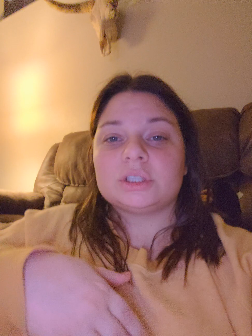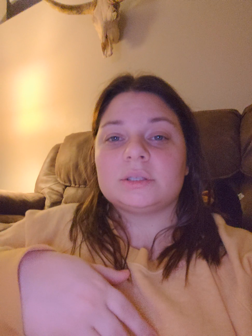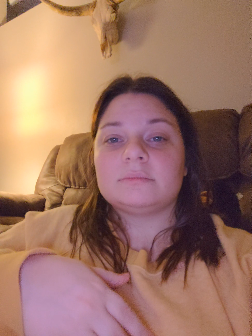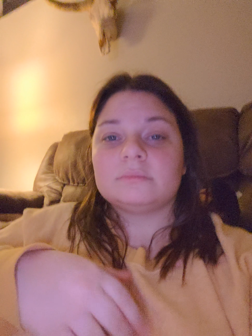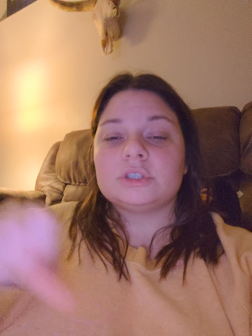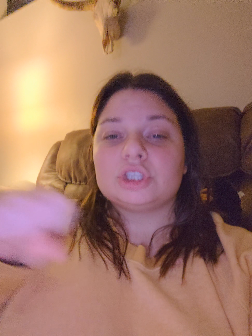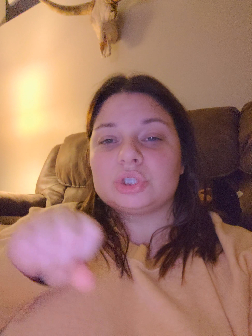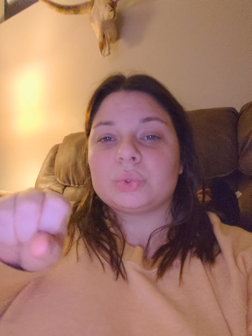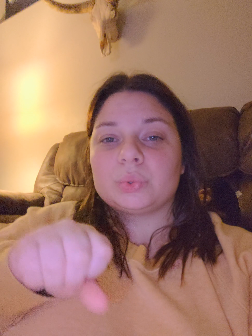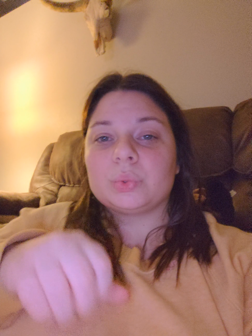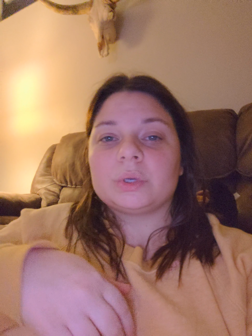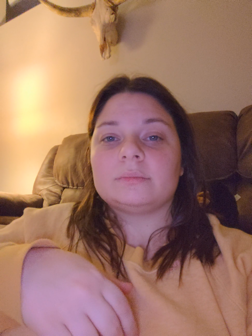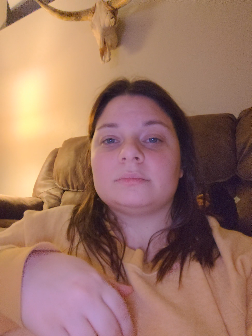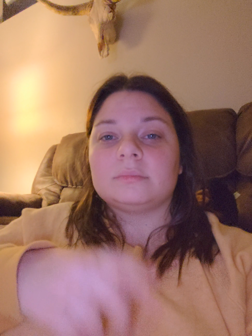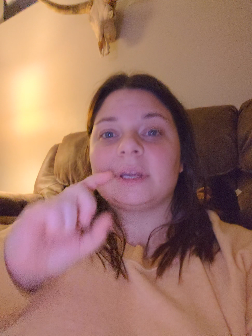shoe